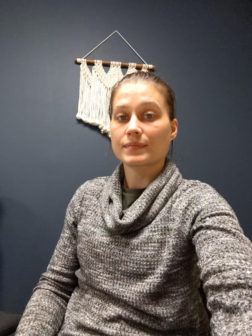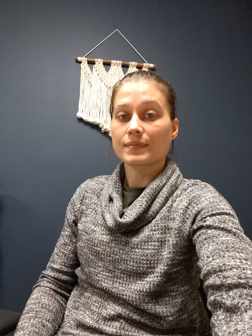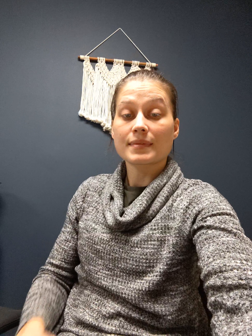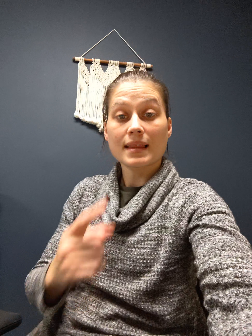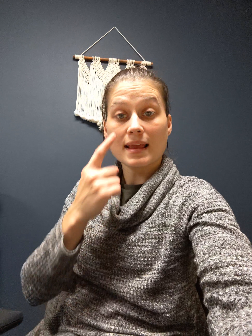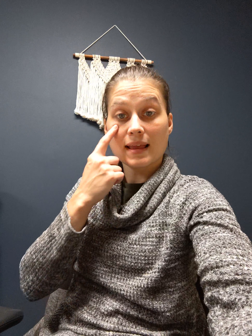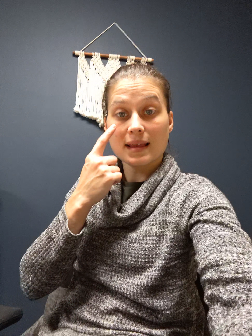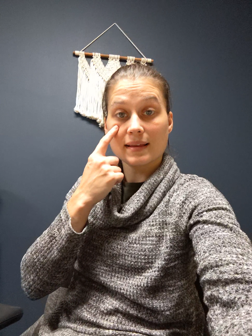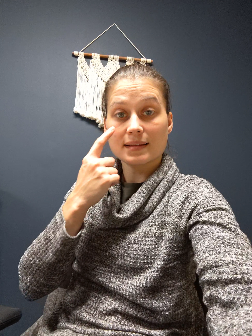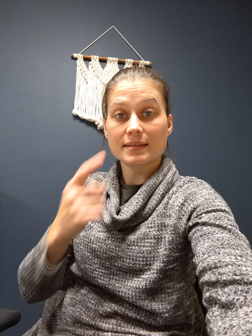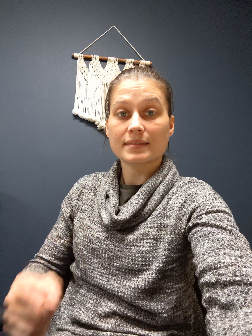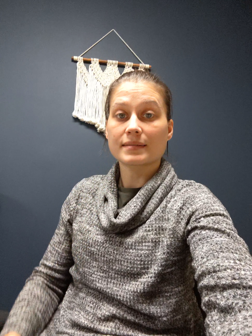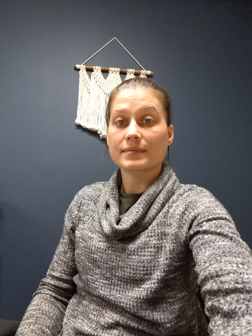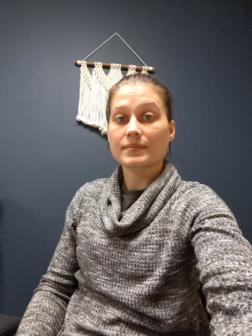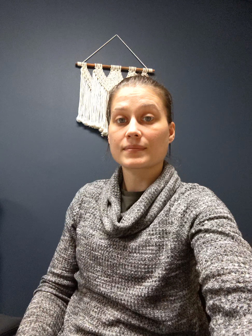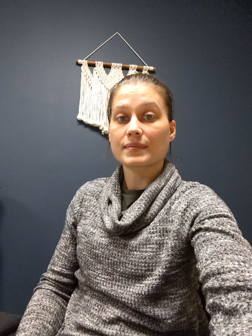eye